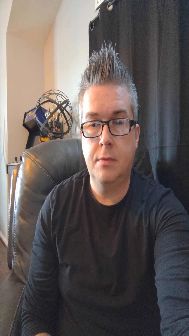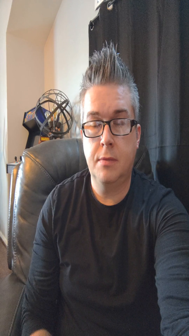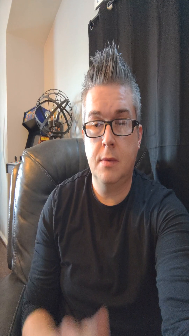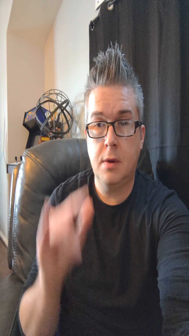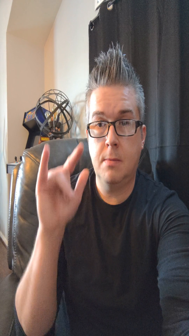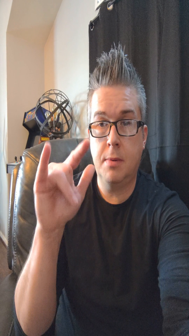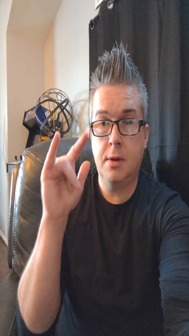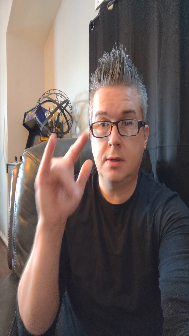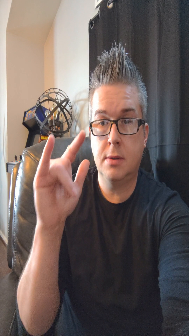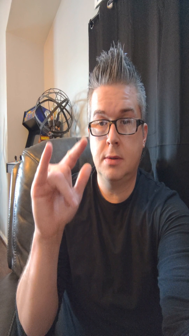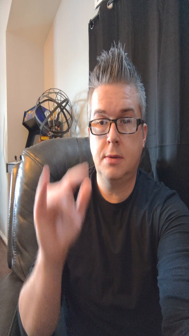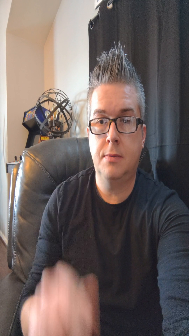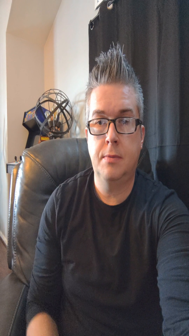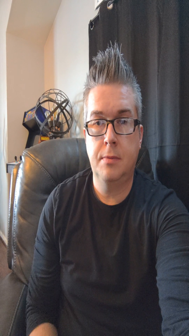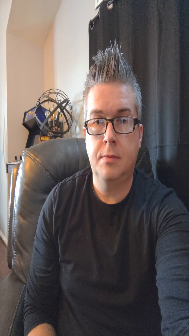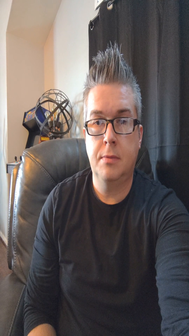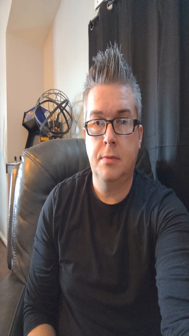airplane